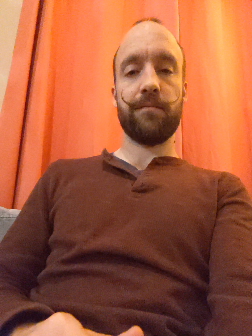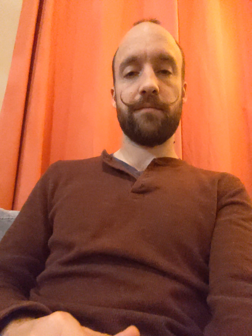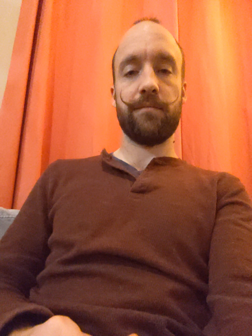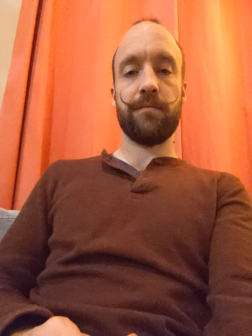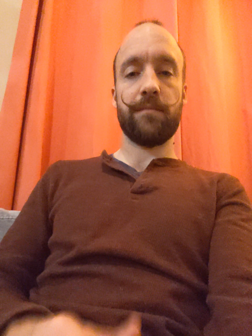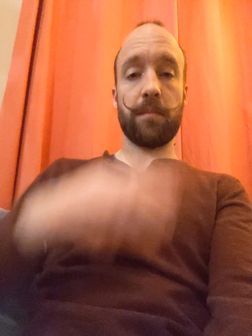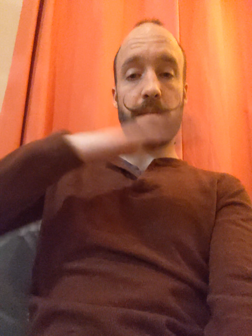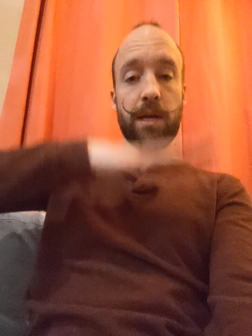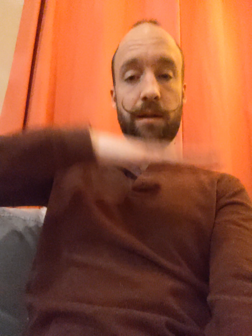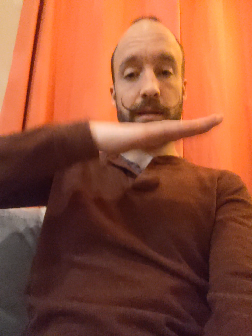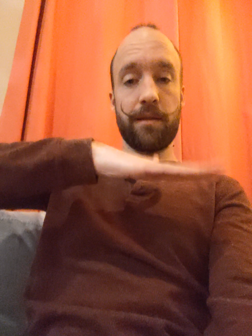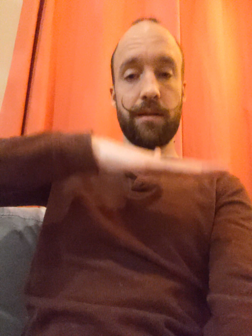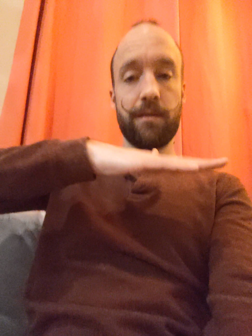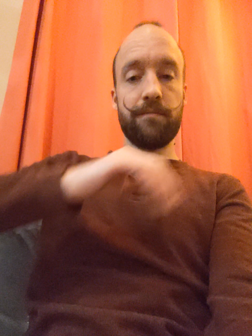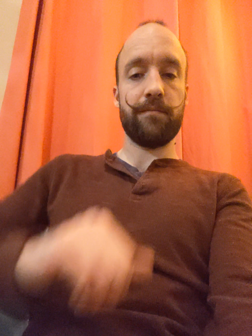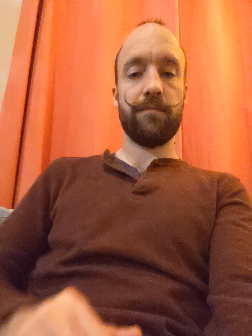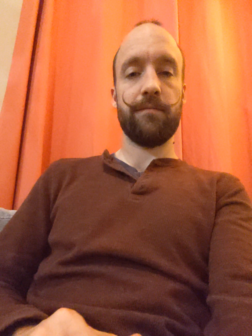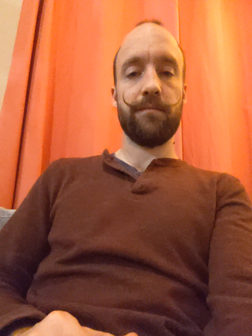table